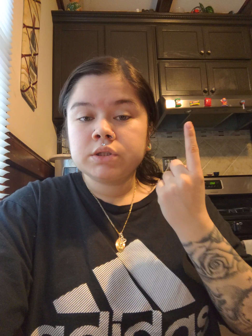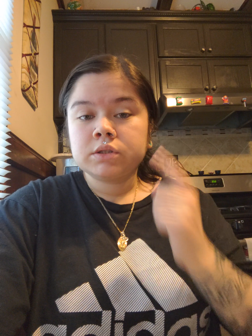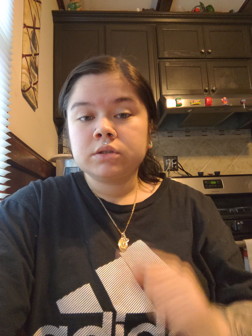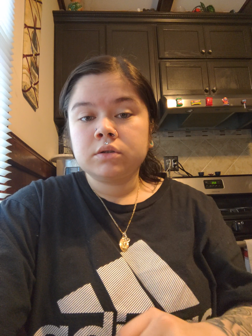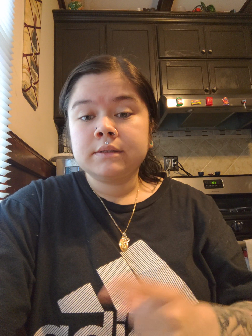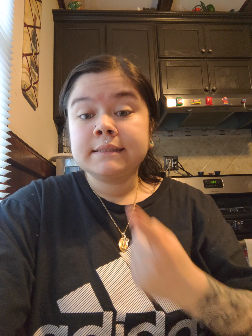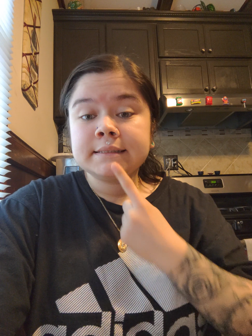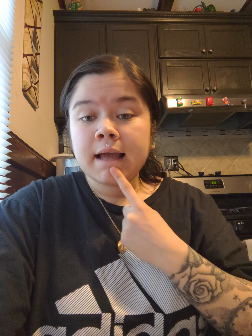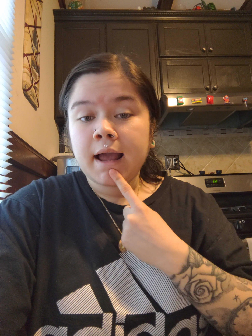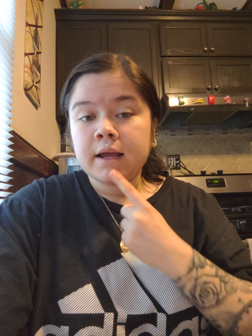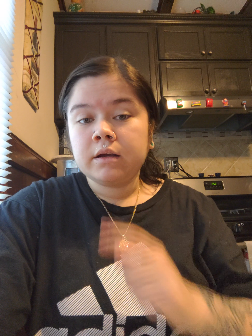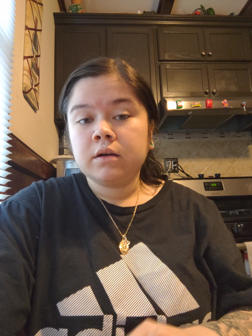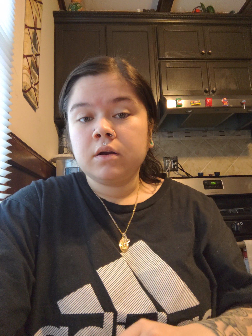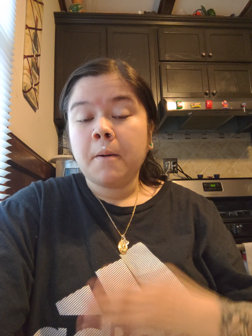say